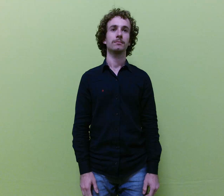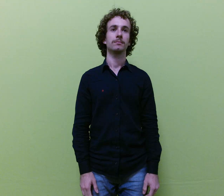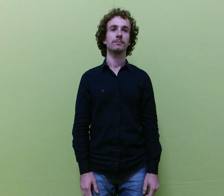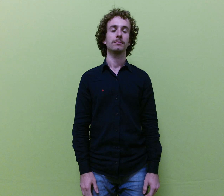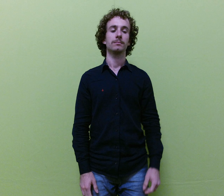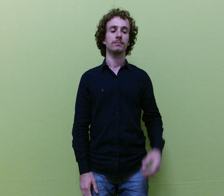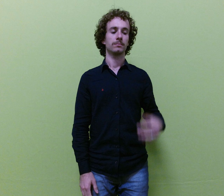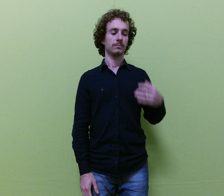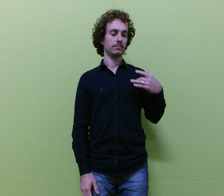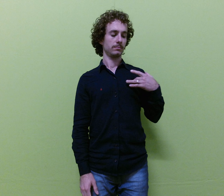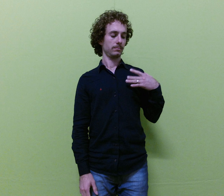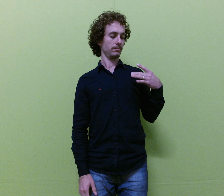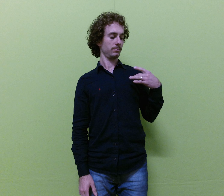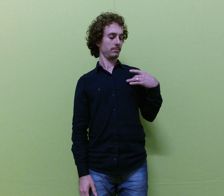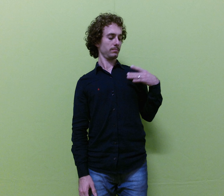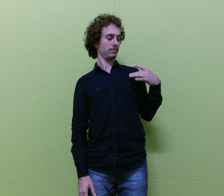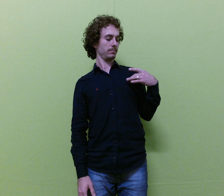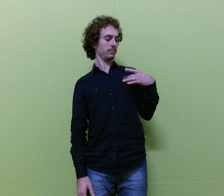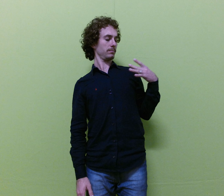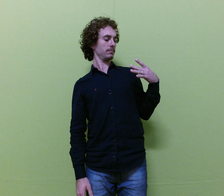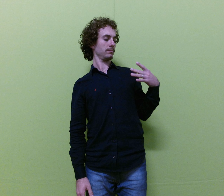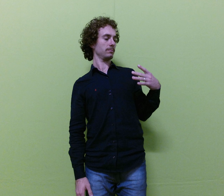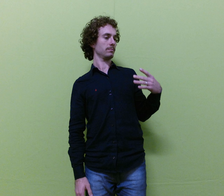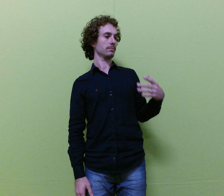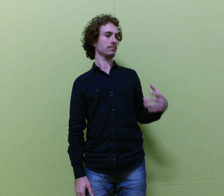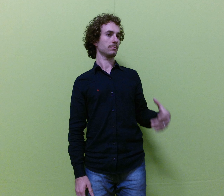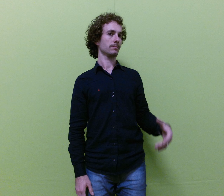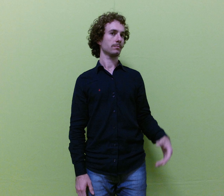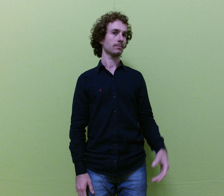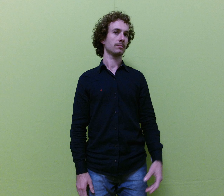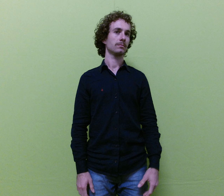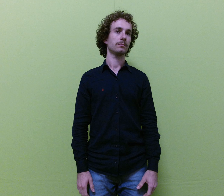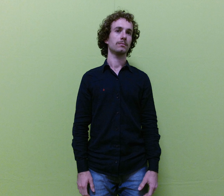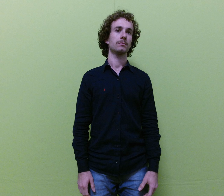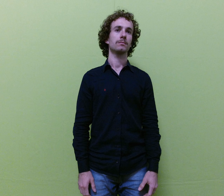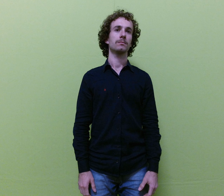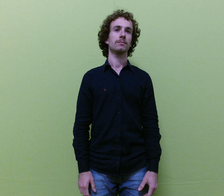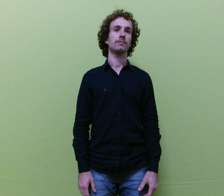medo